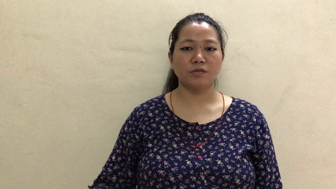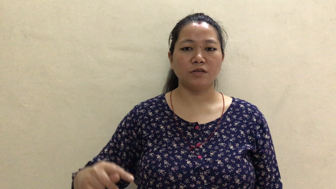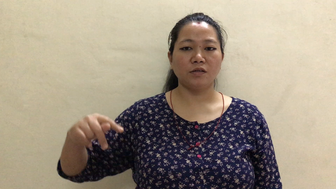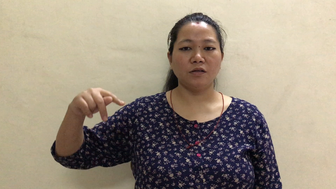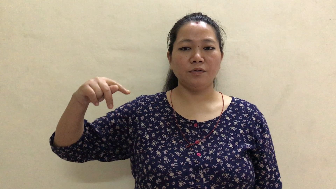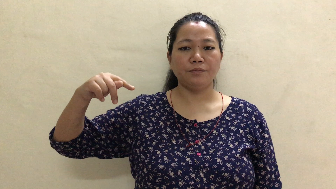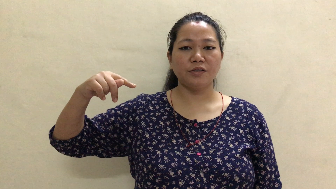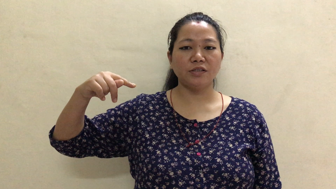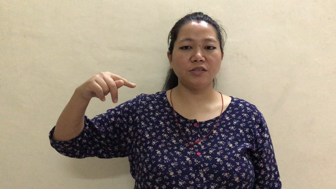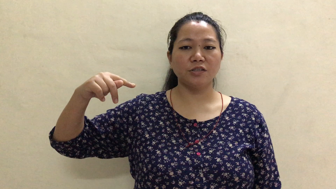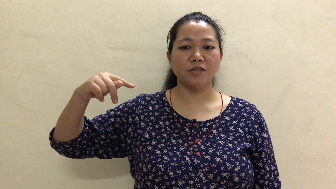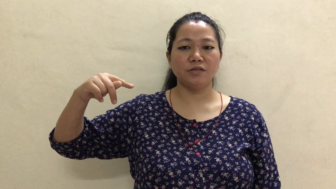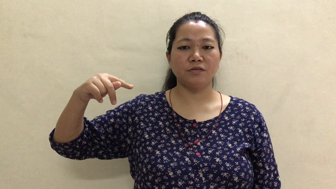ष